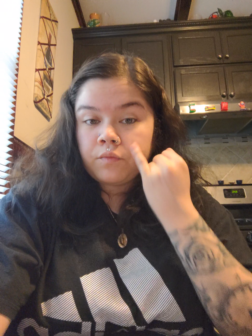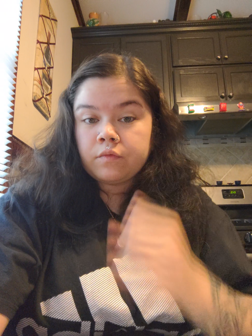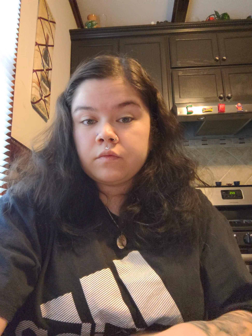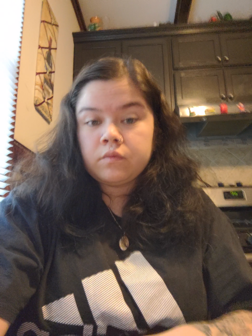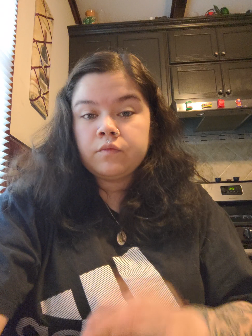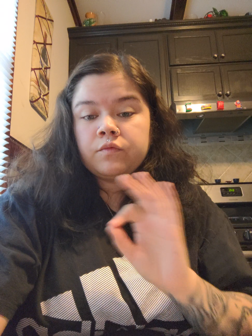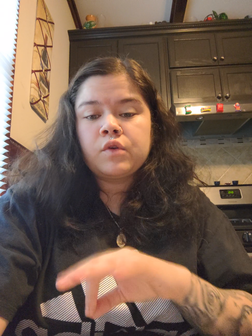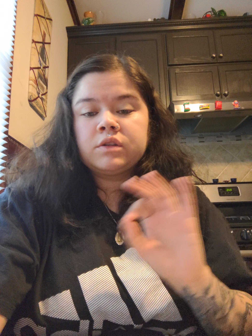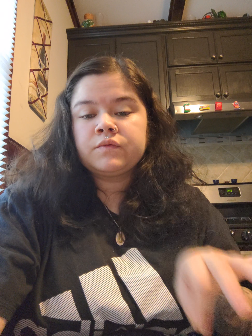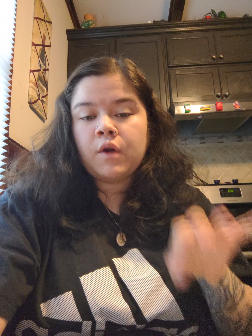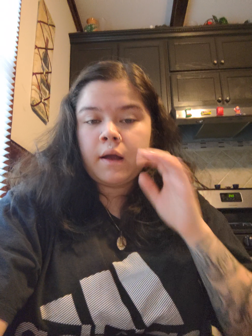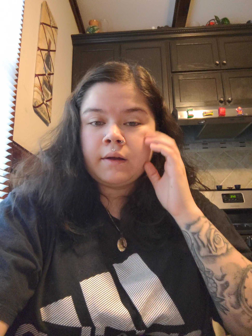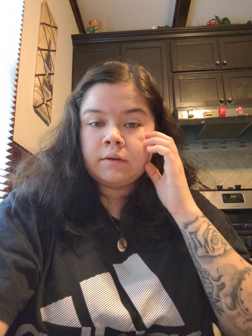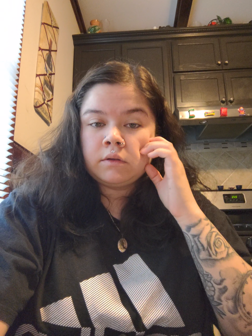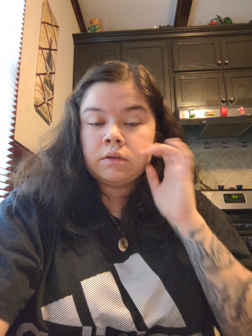french fries